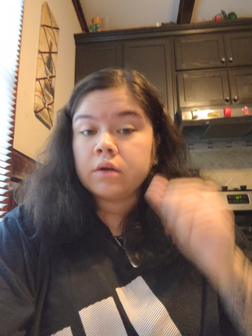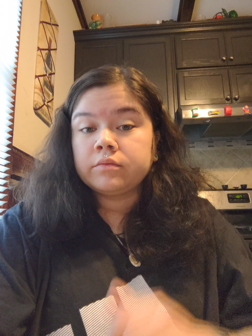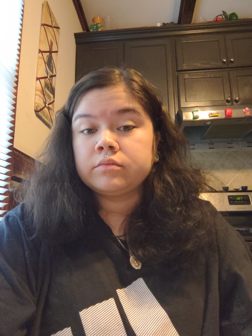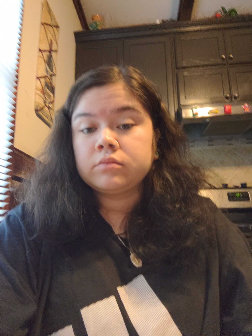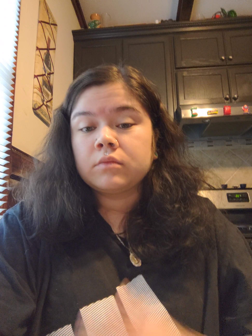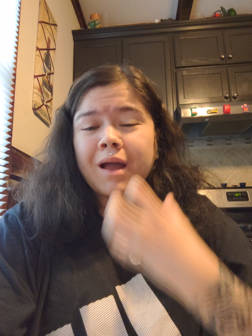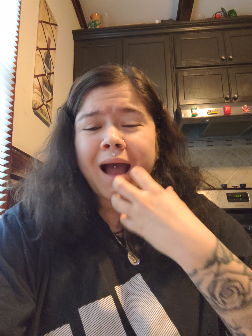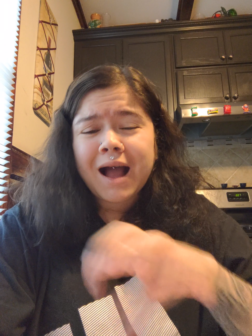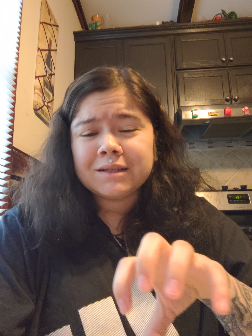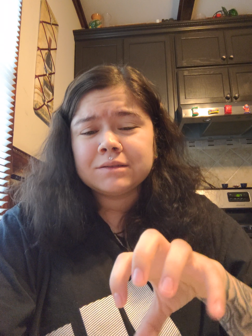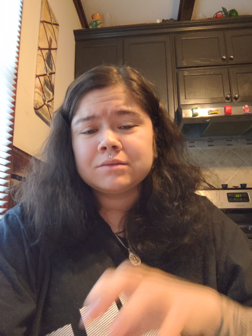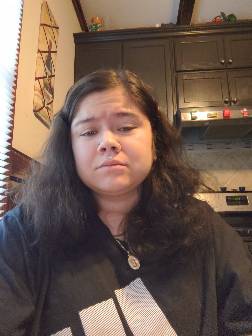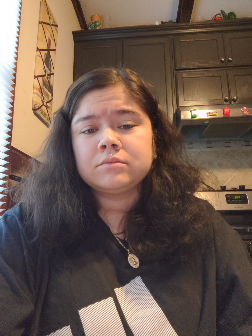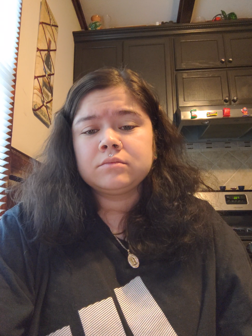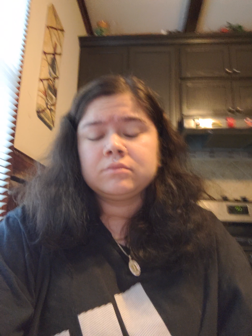hot